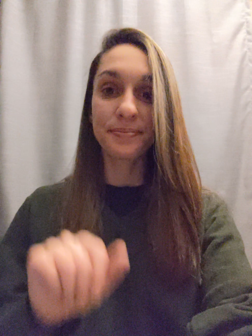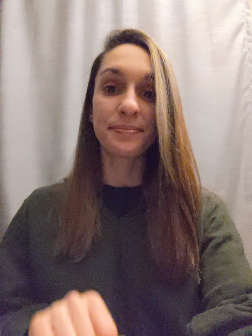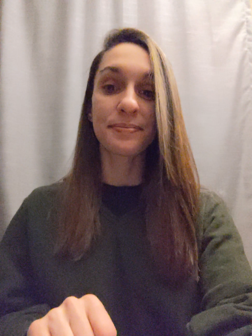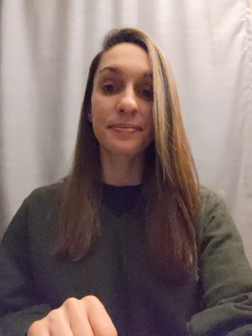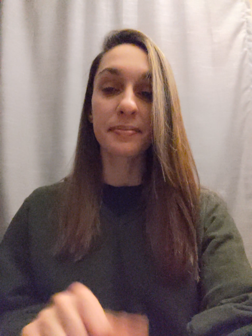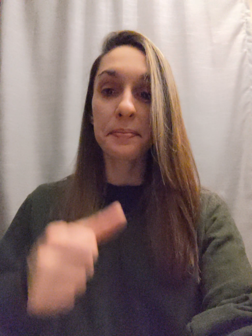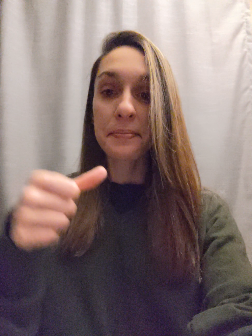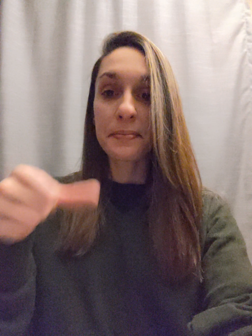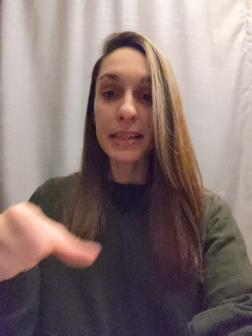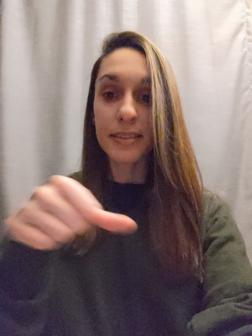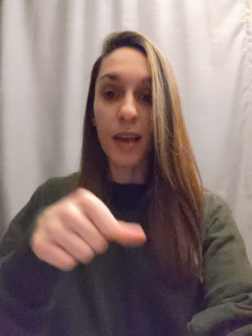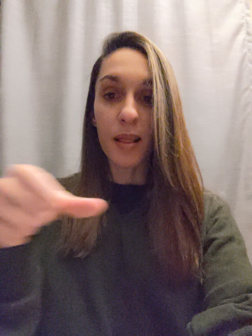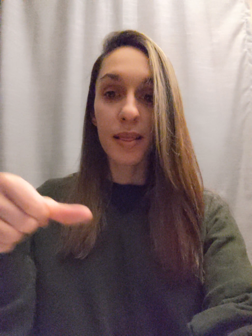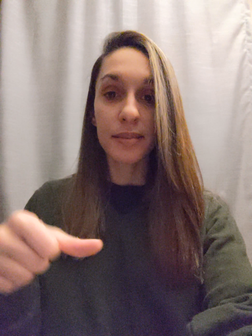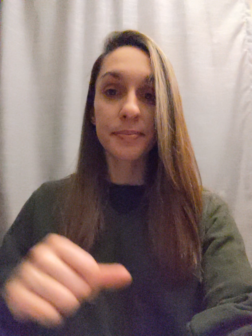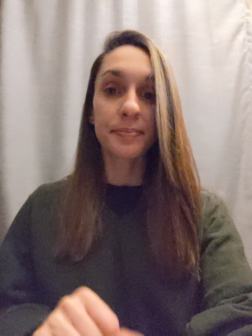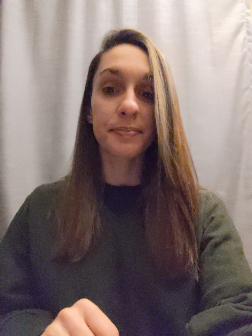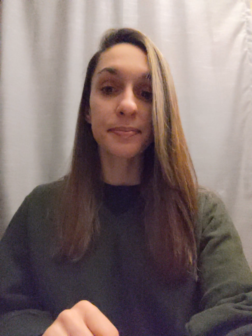puzzle